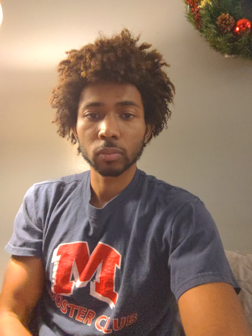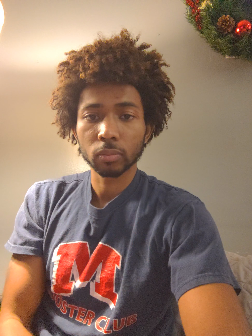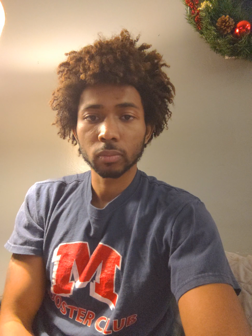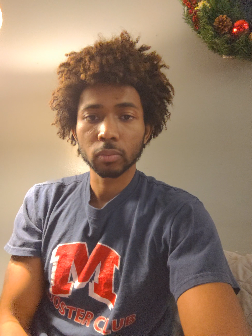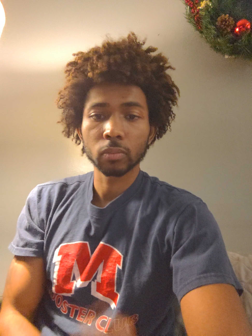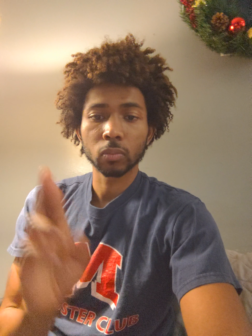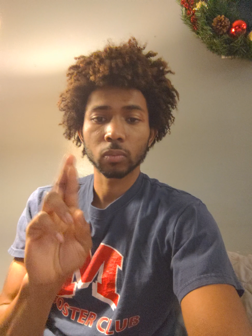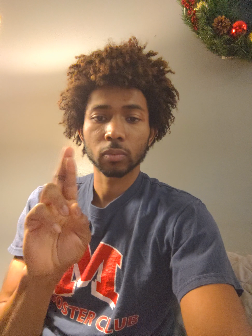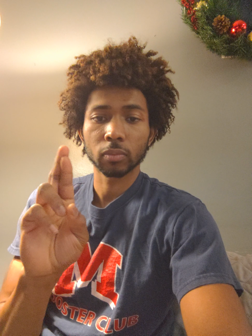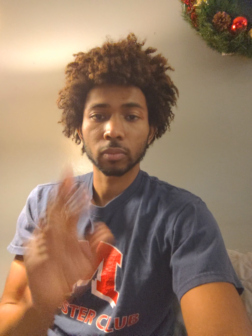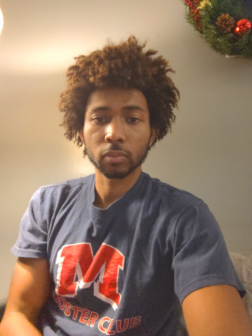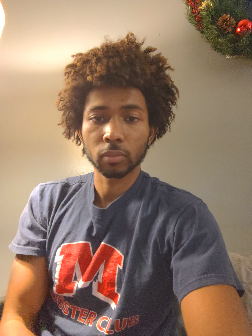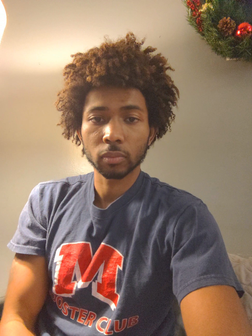refrigerator